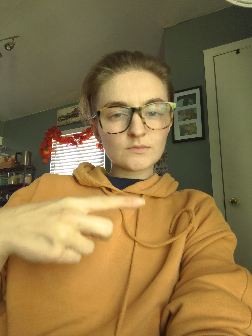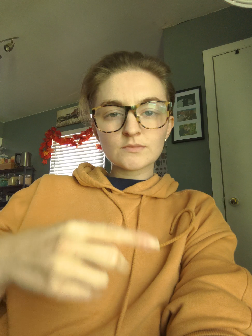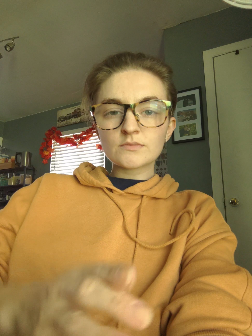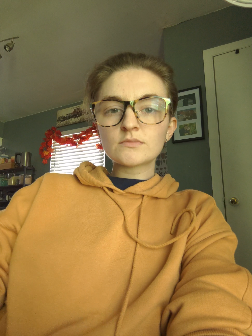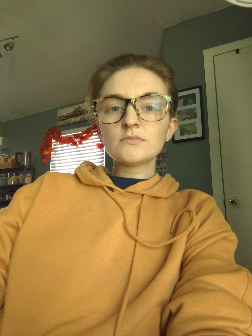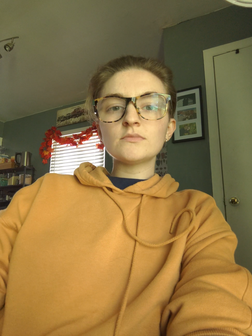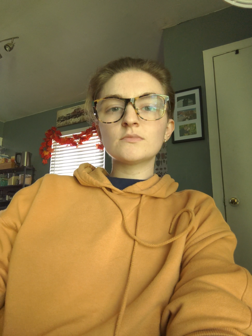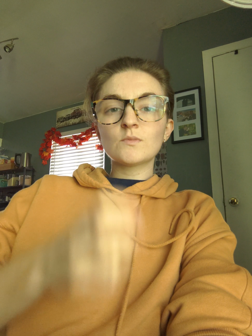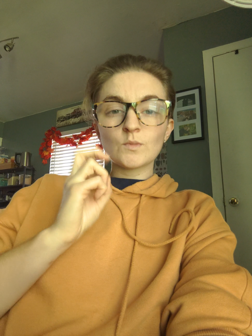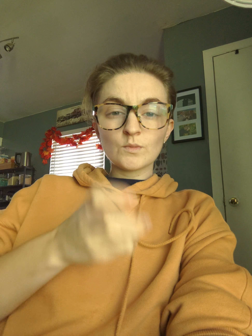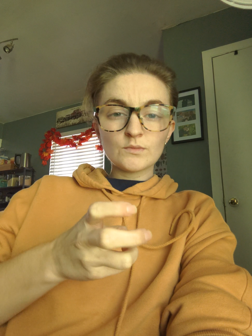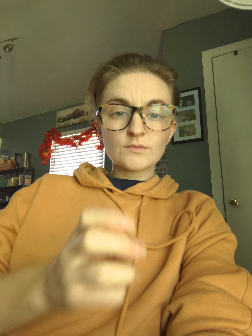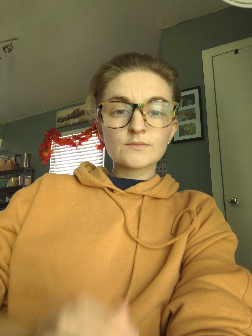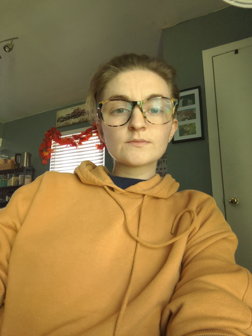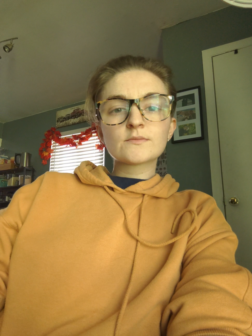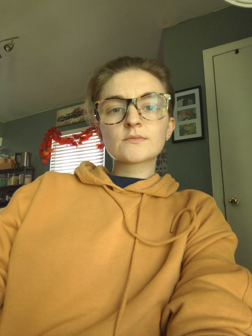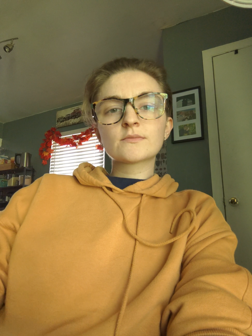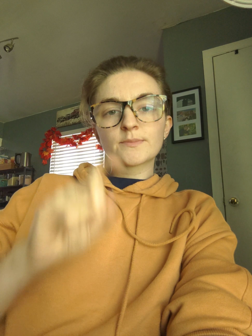hard